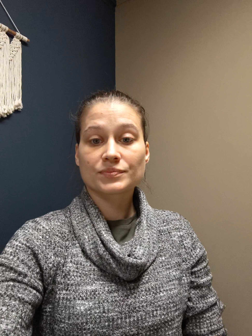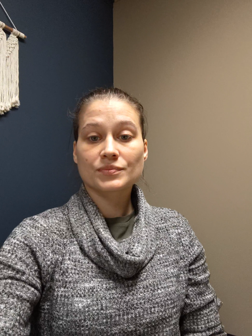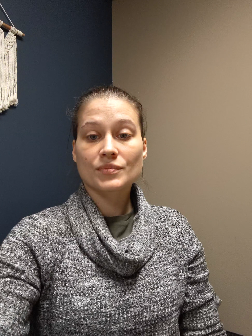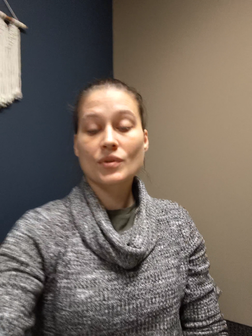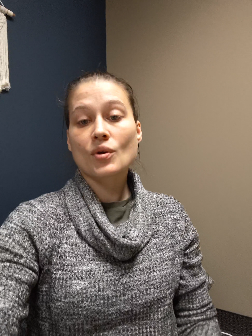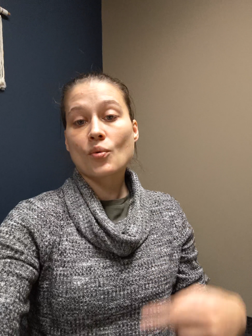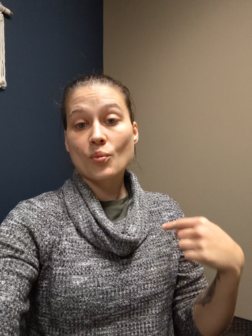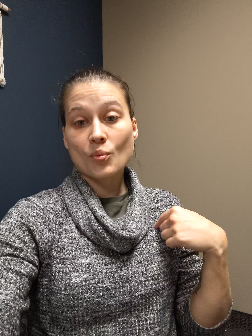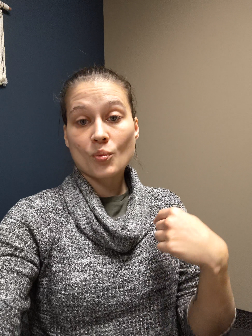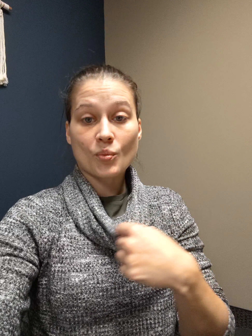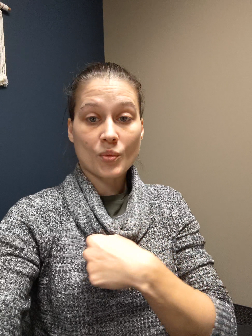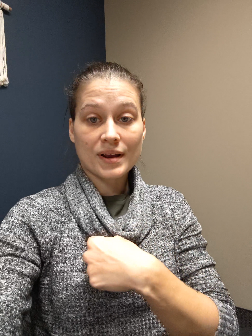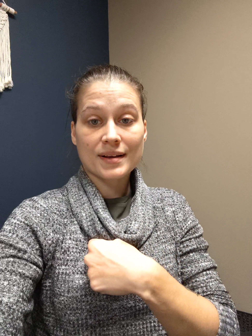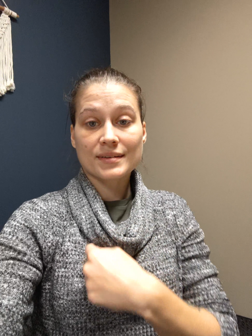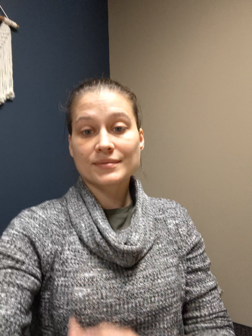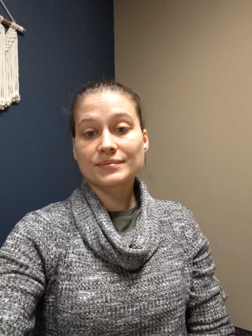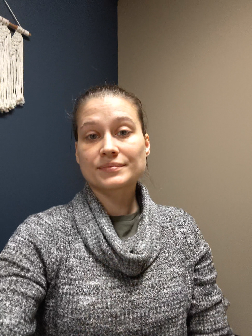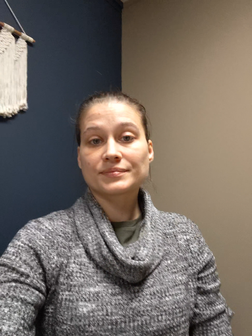we